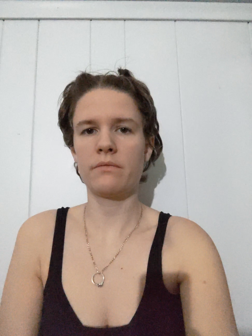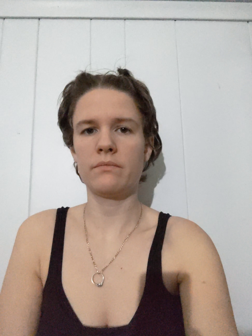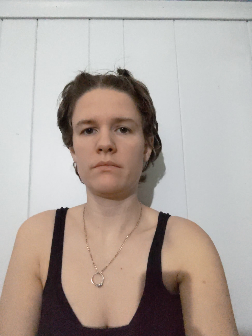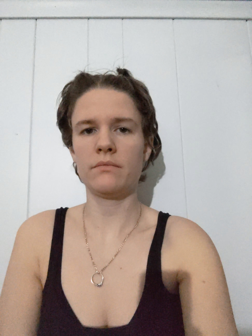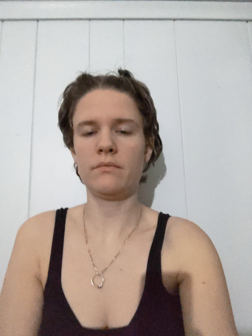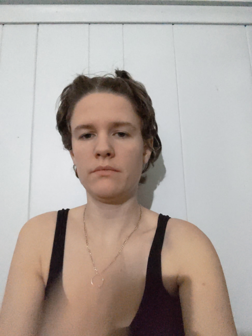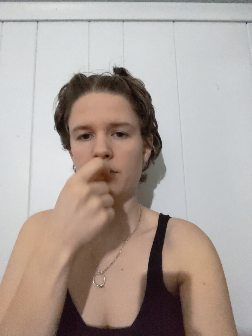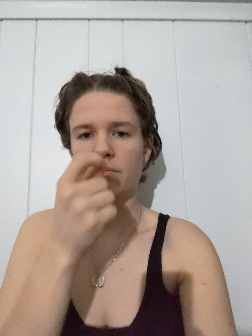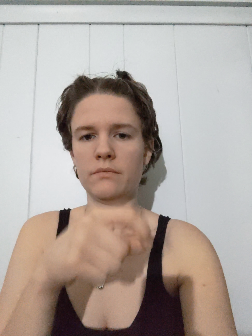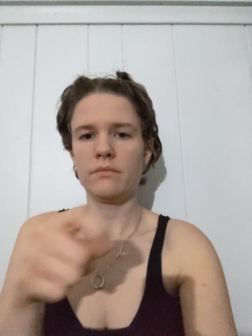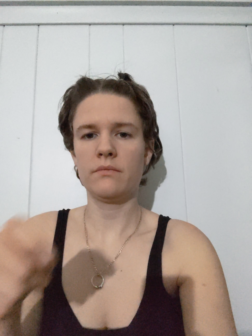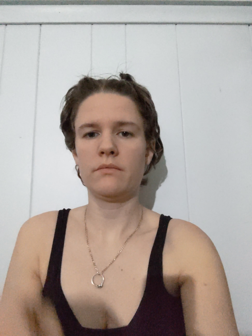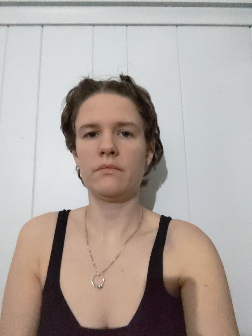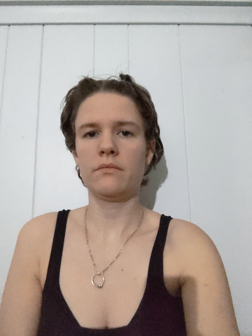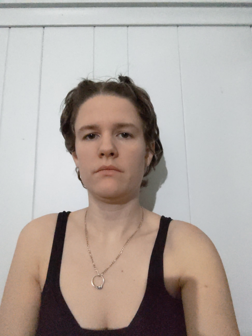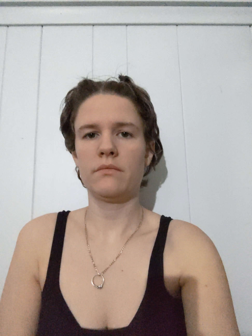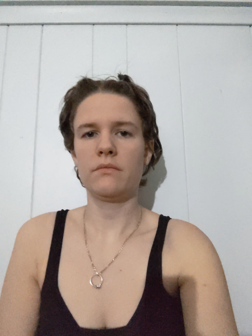pencil